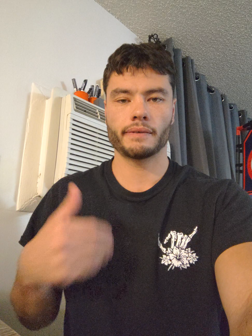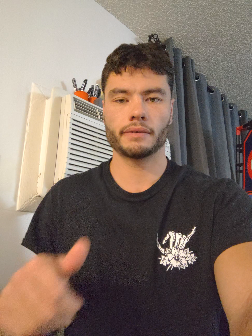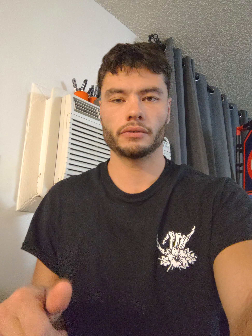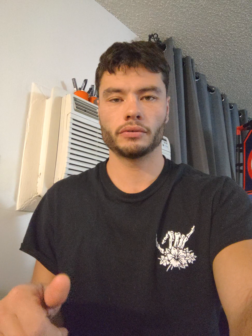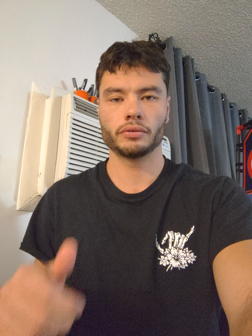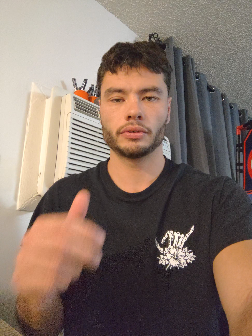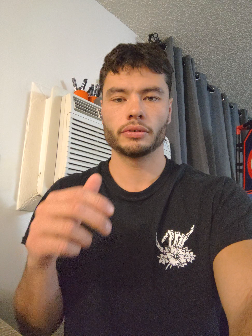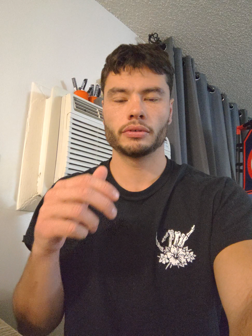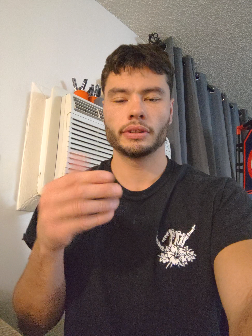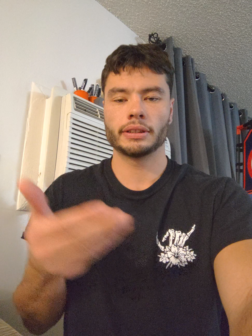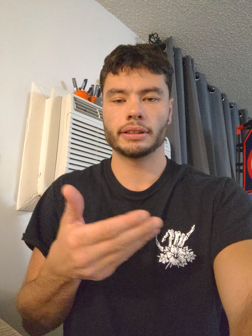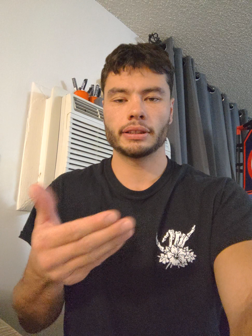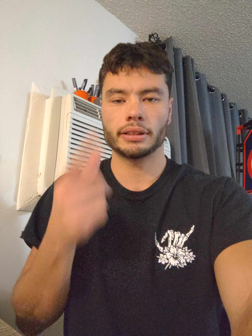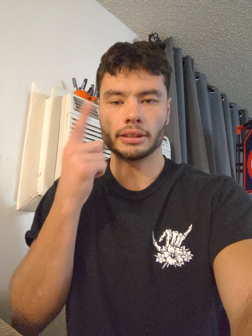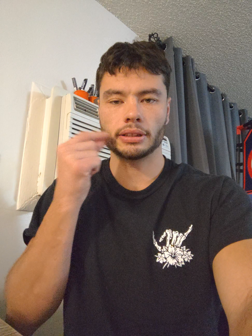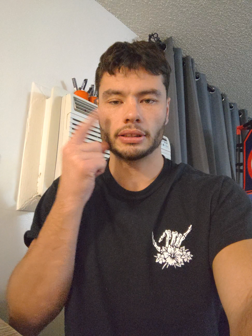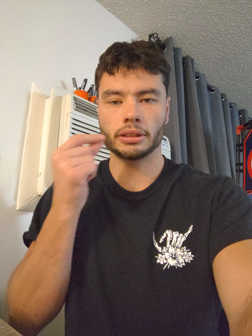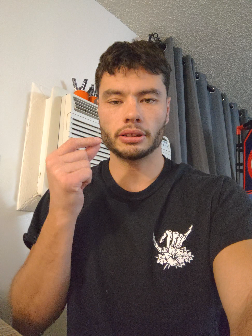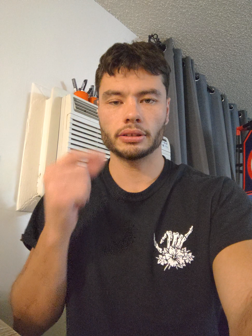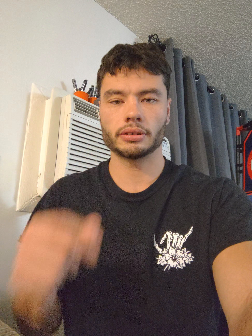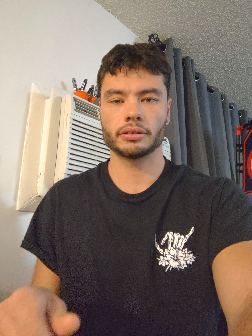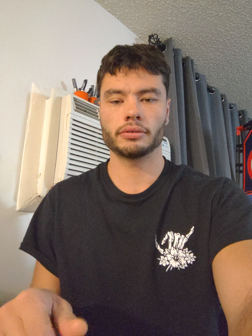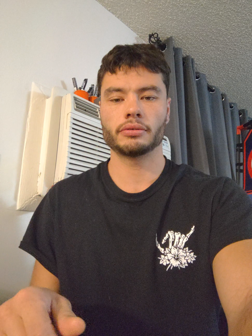kitty